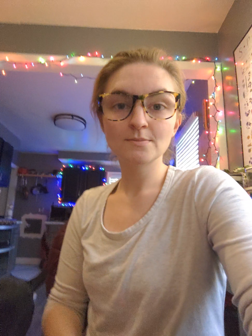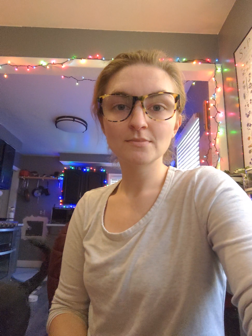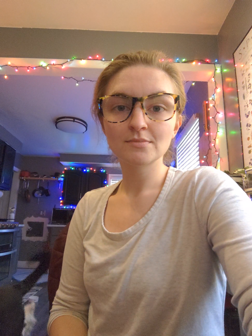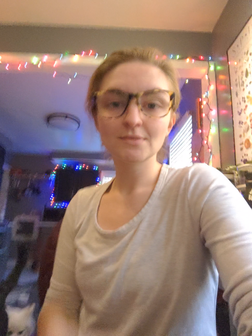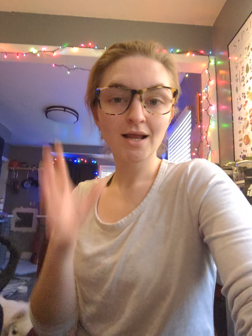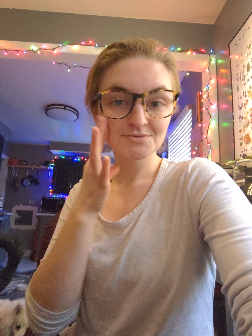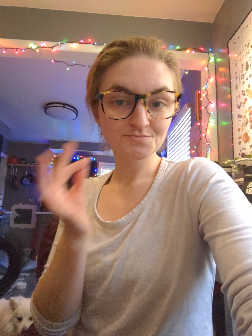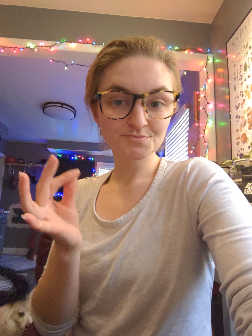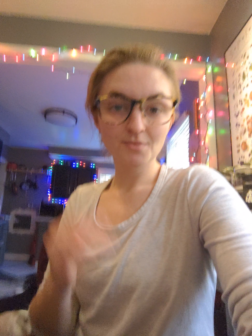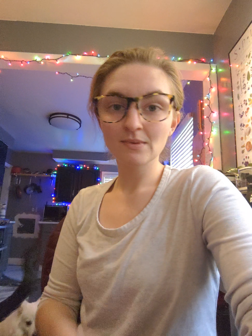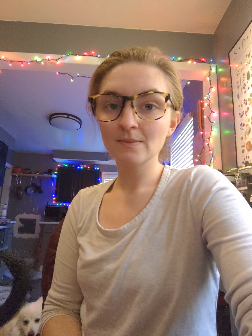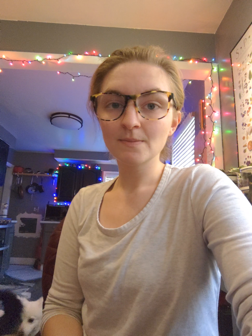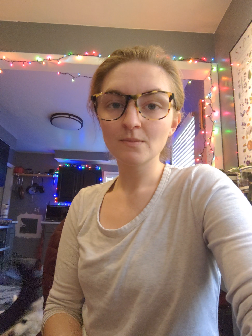cat